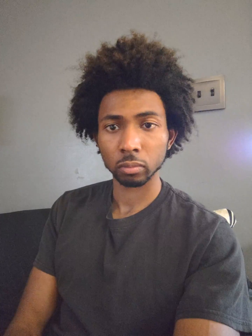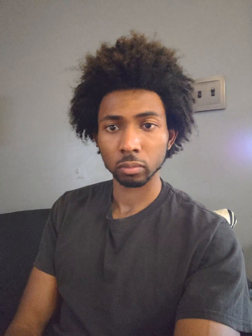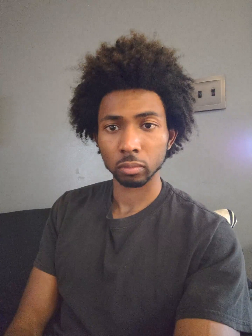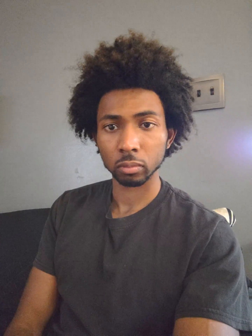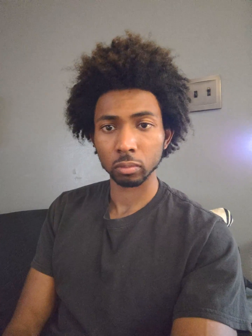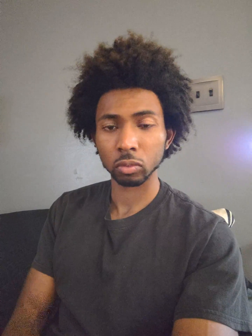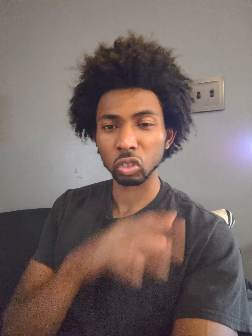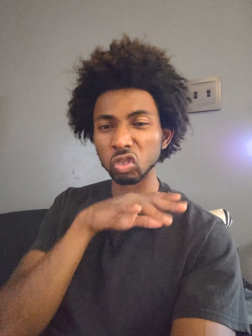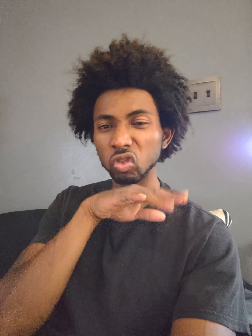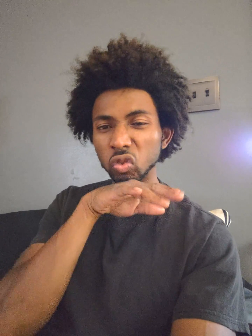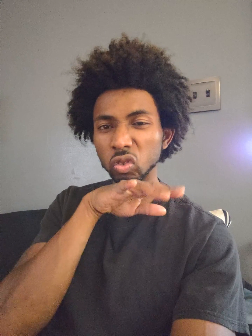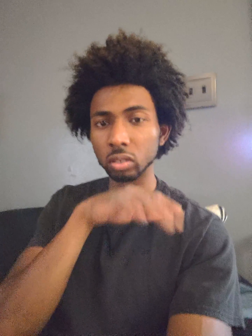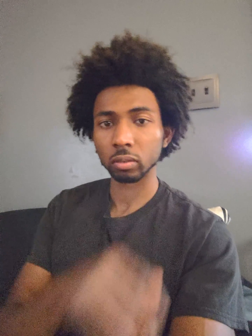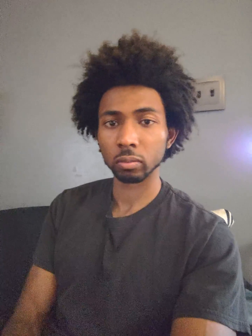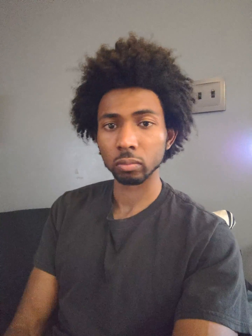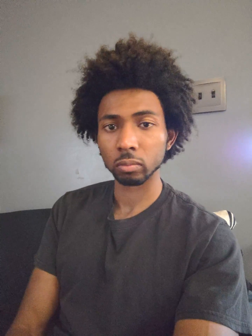naughty